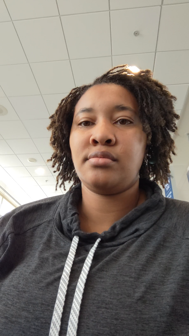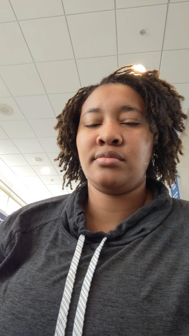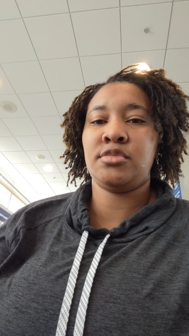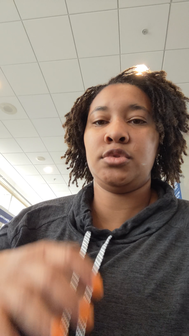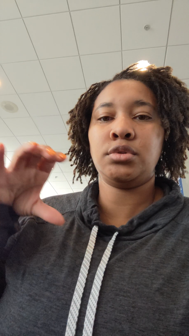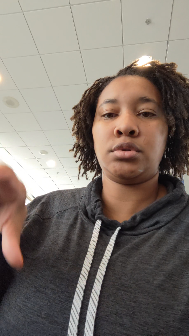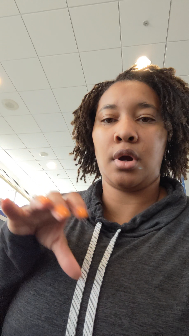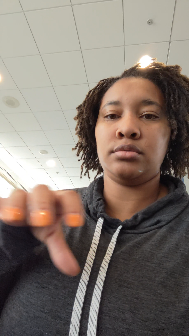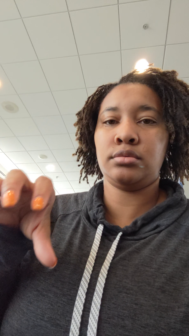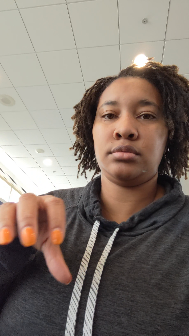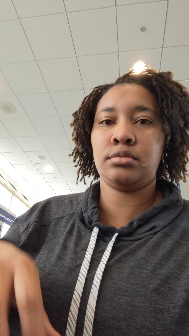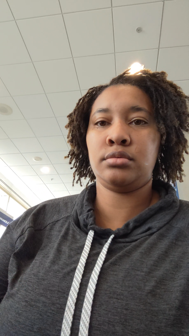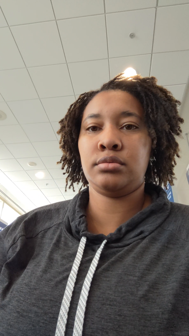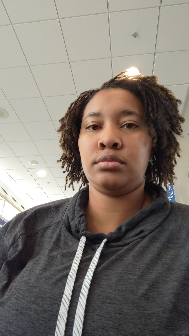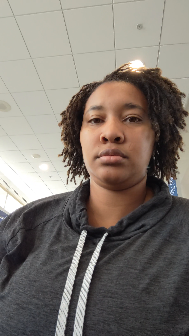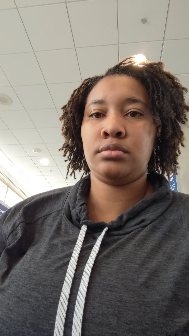does